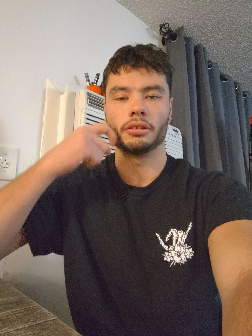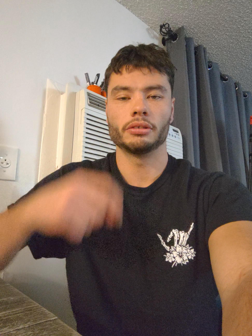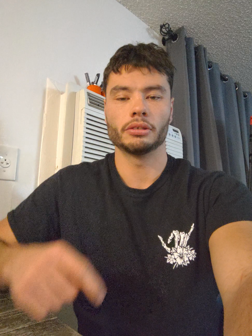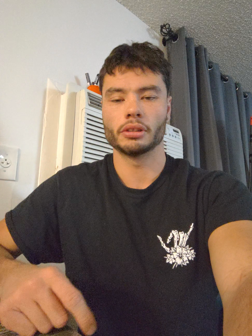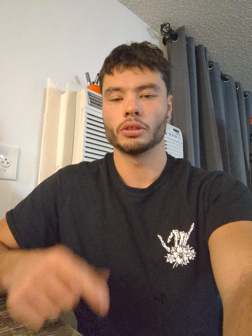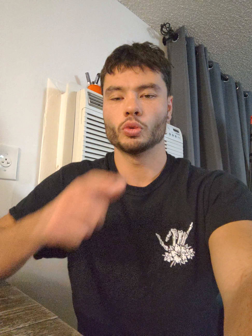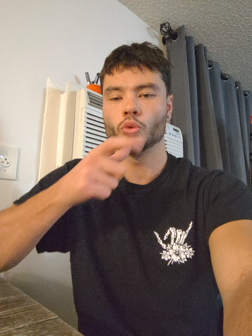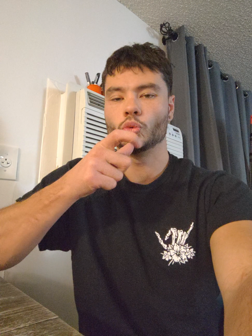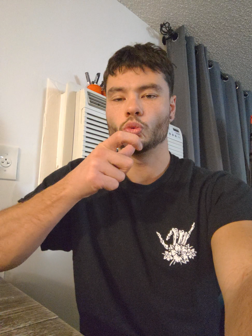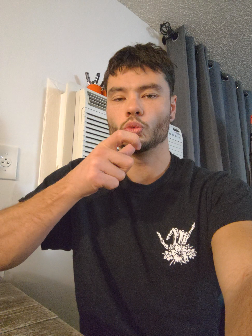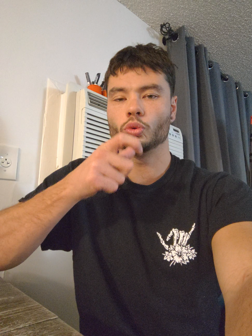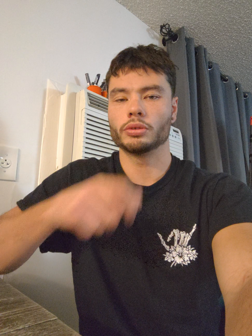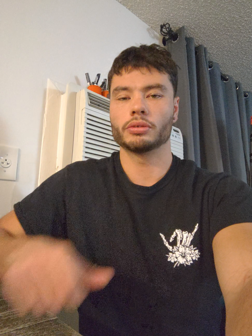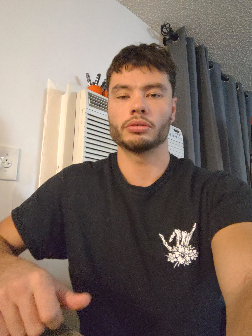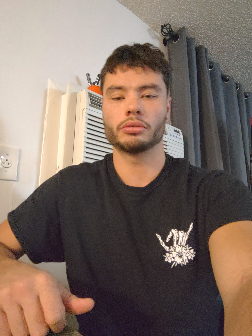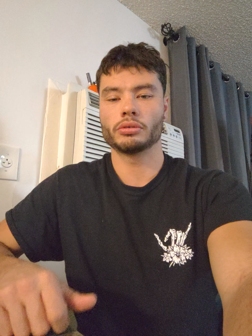who